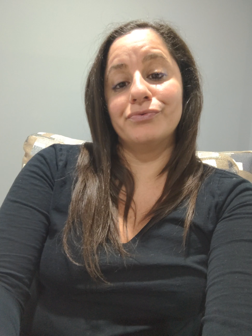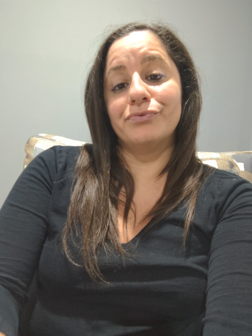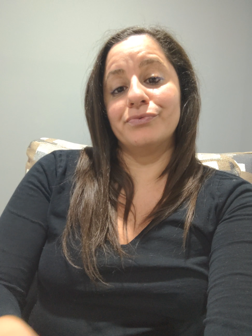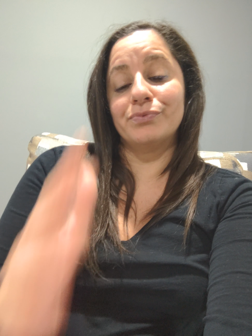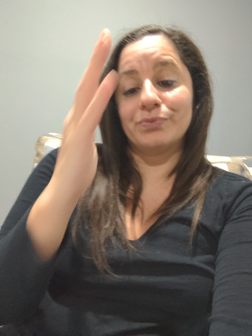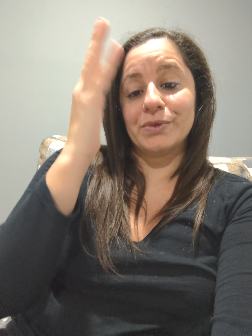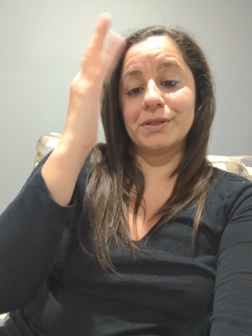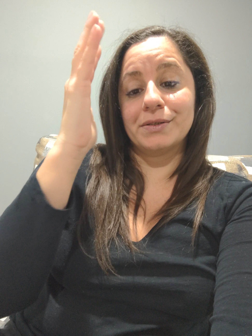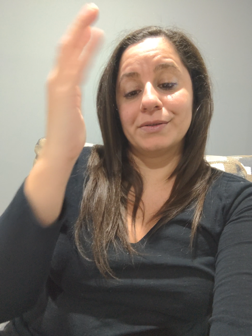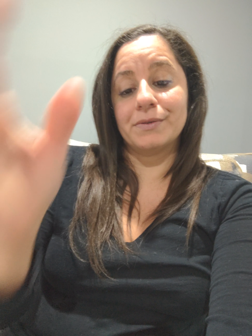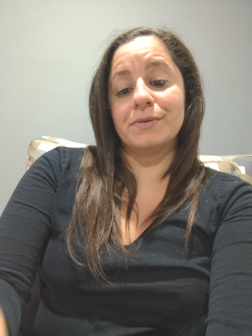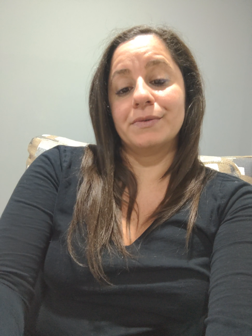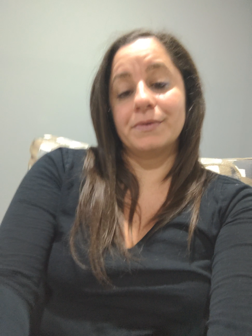tree